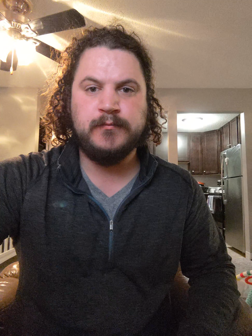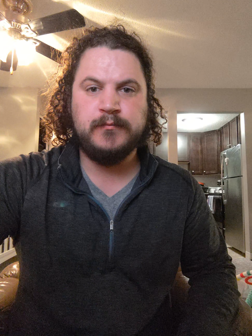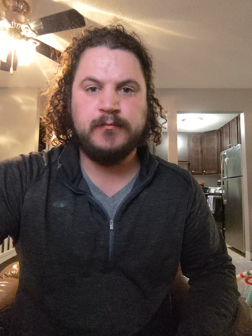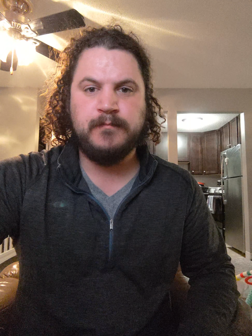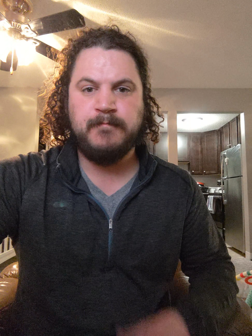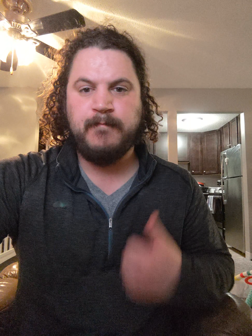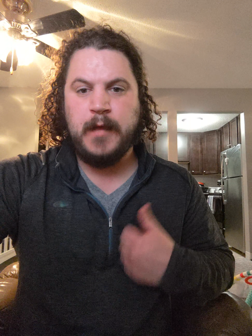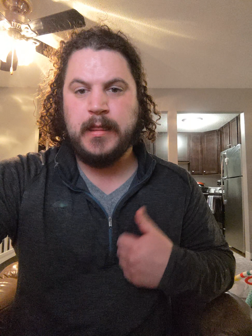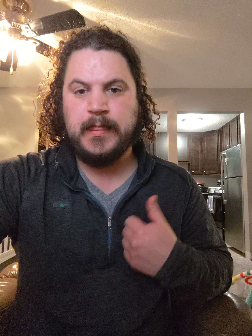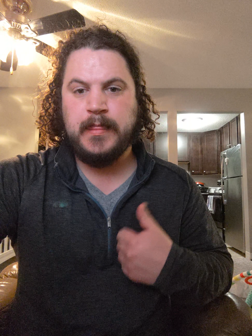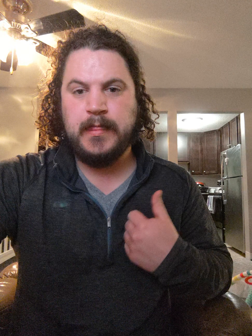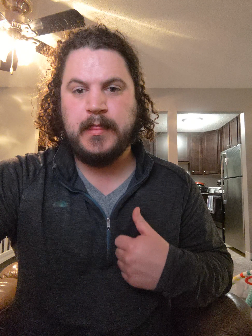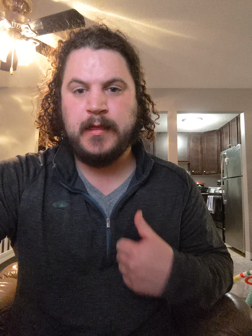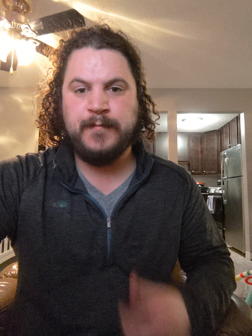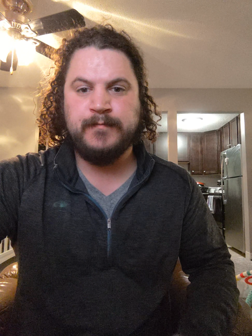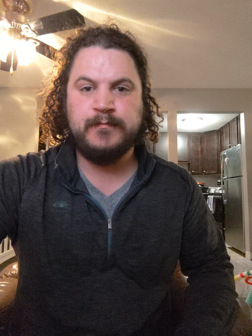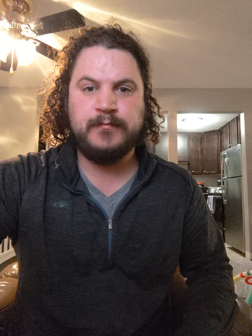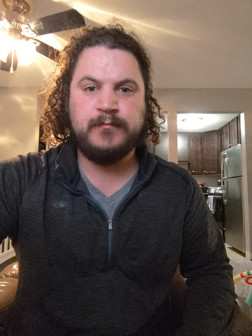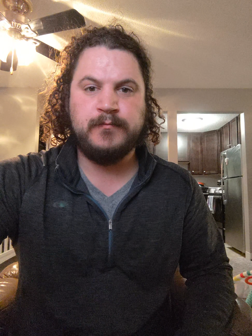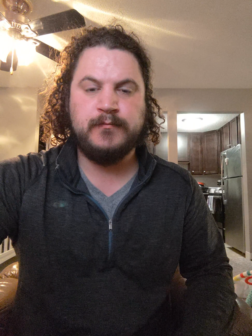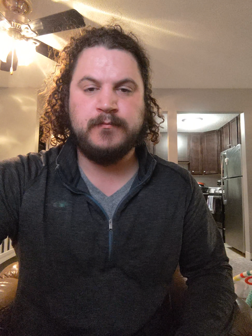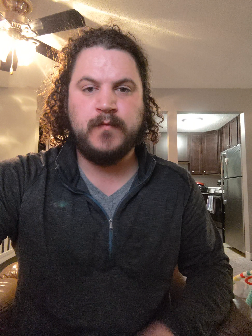bath